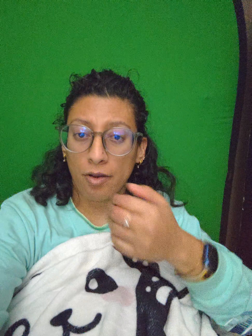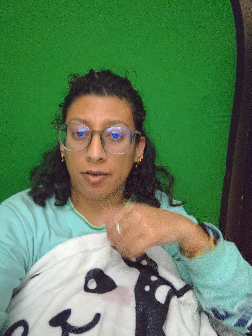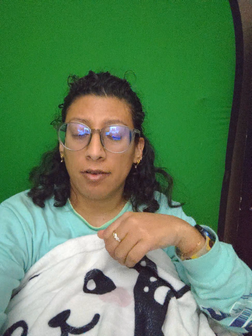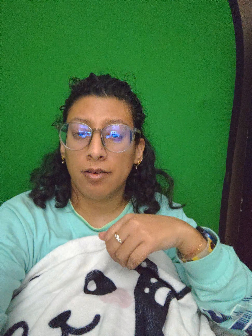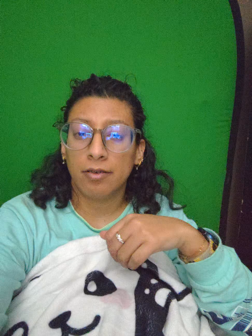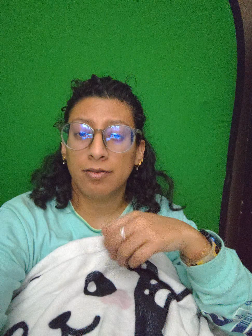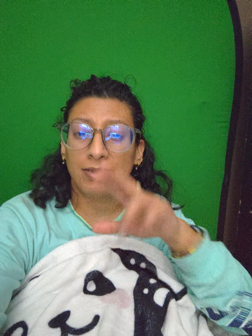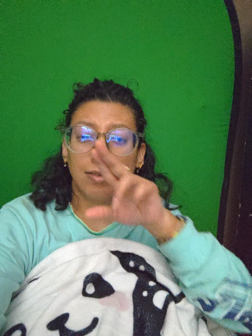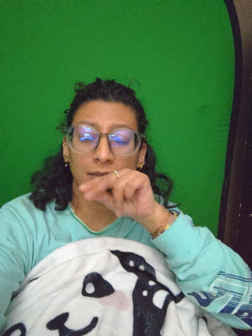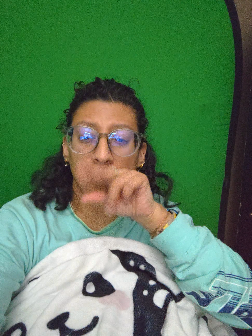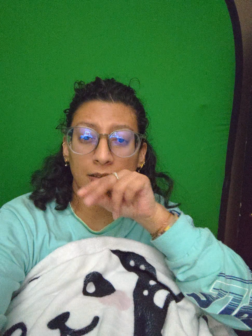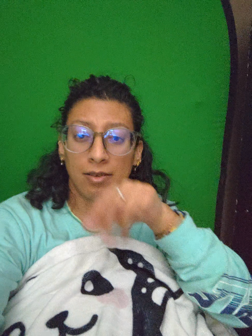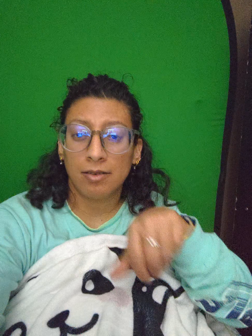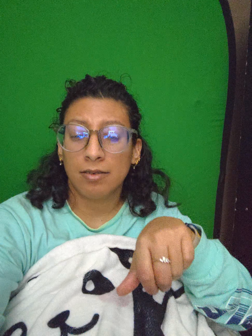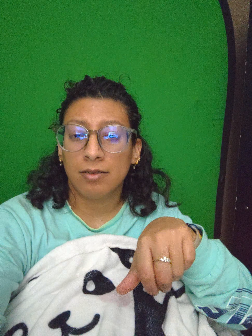duck